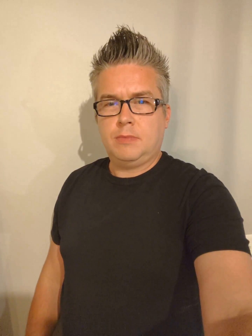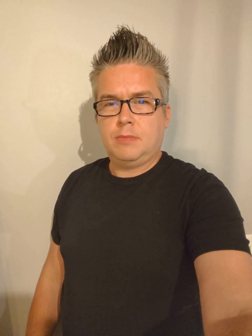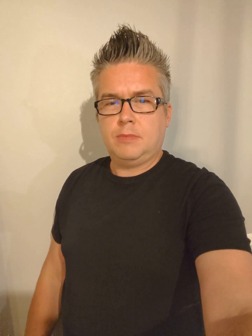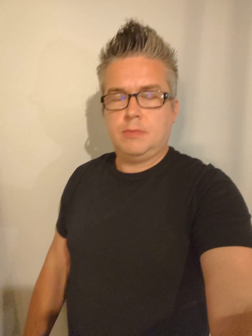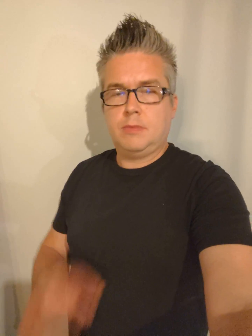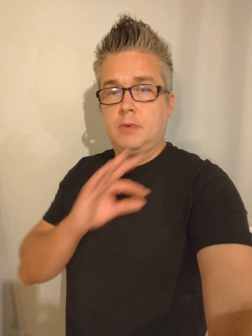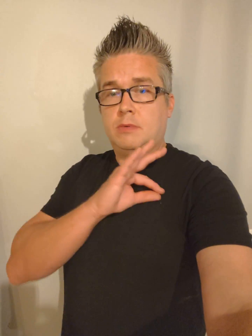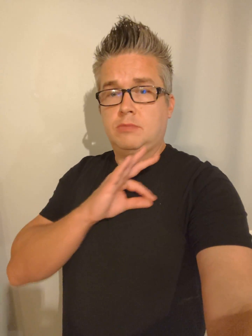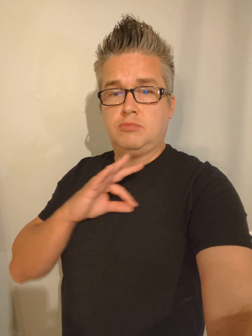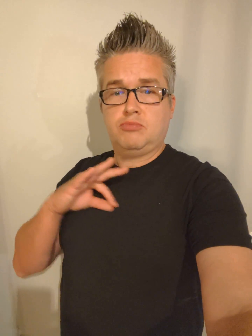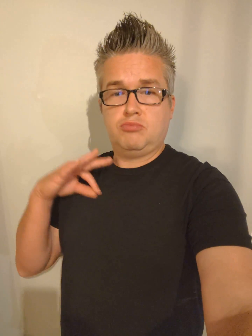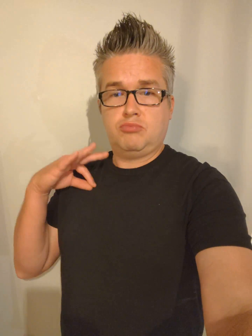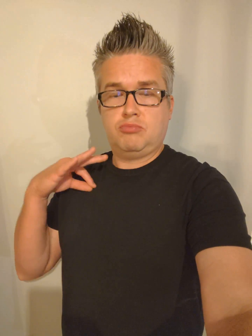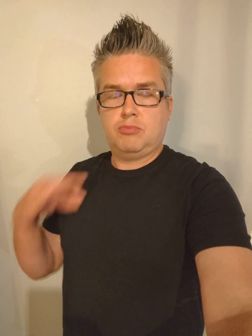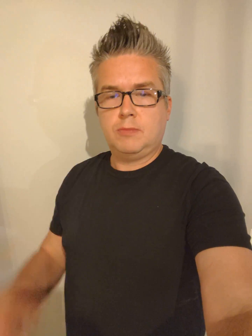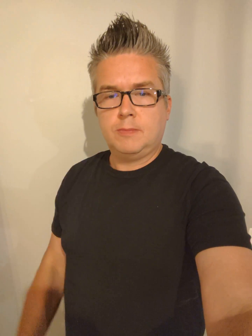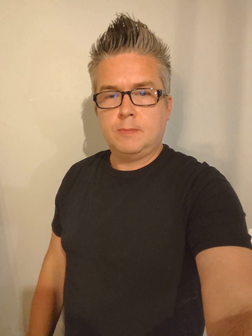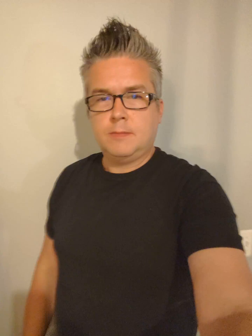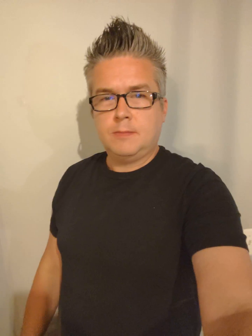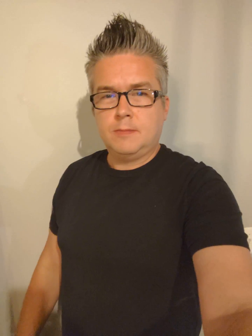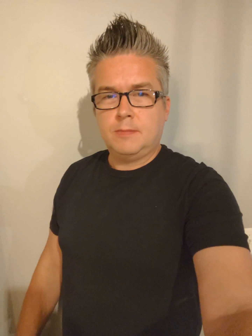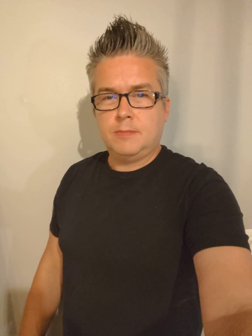beads